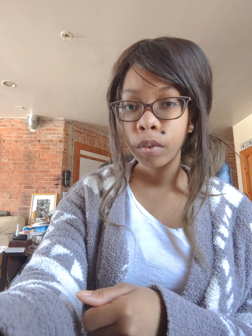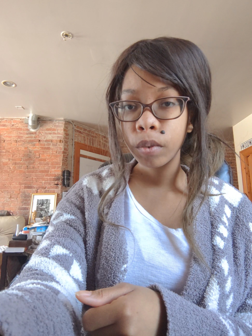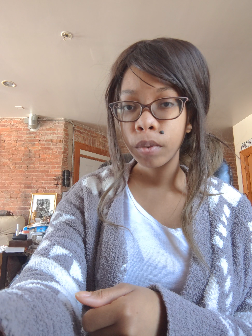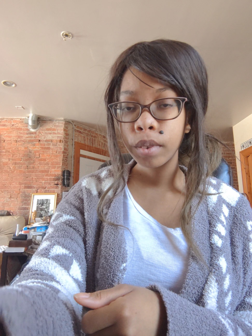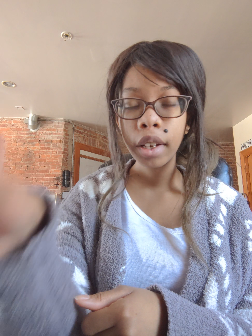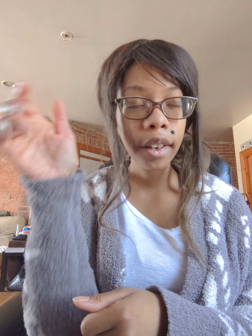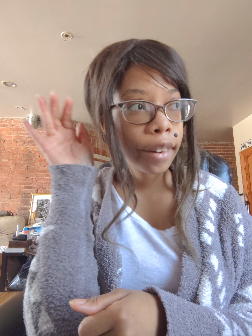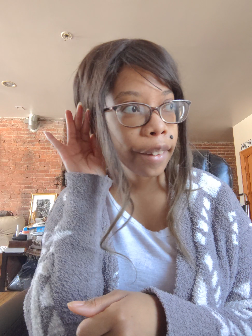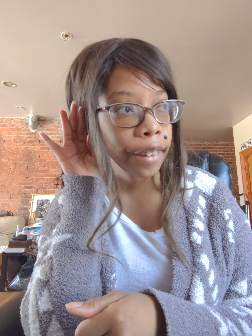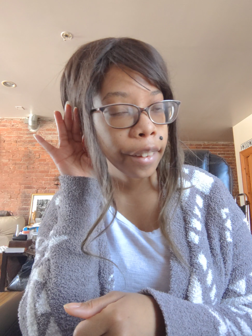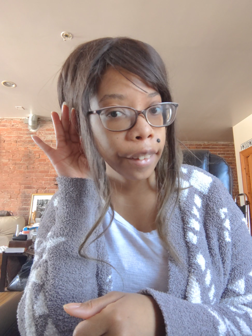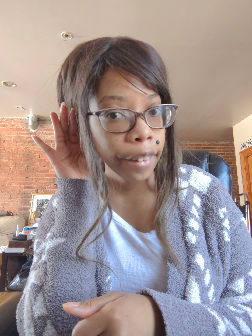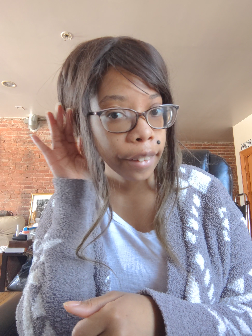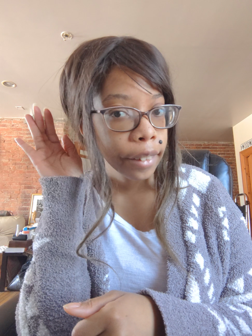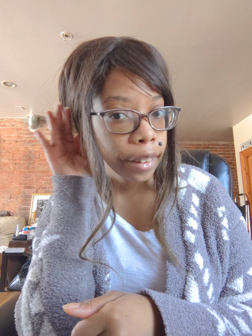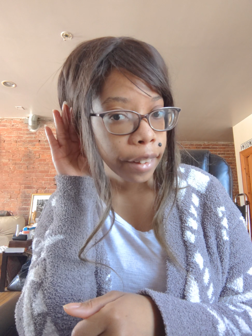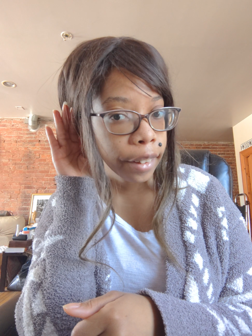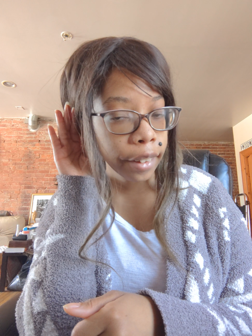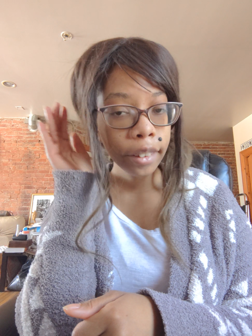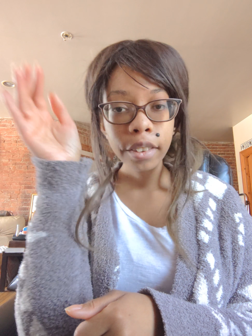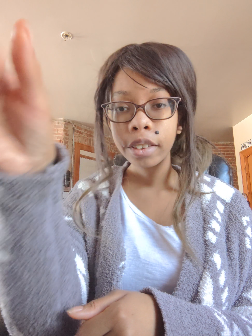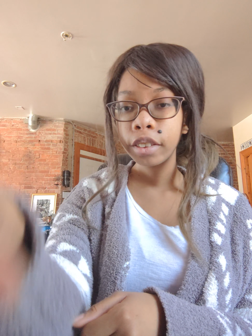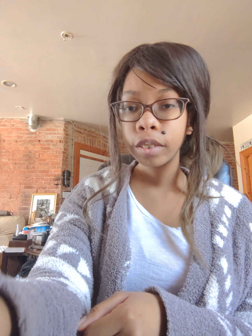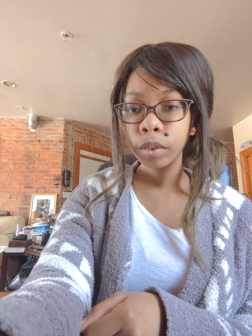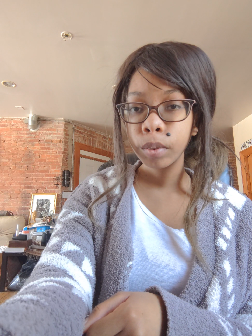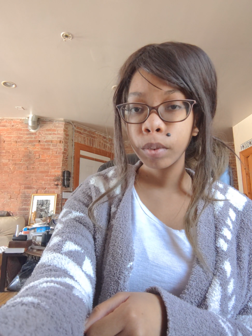listen